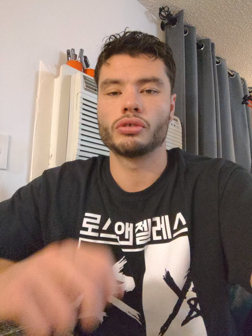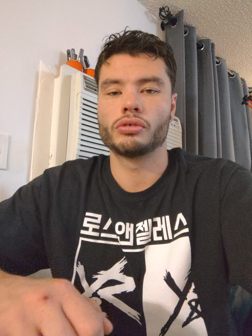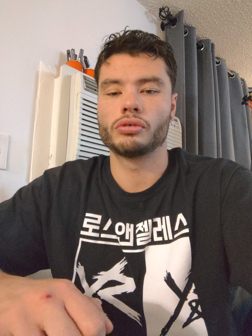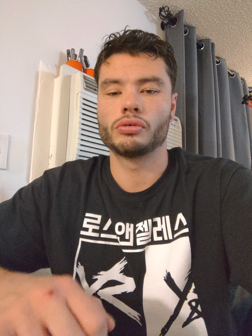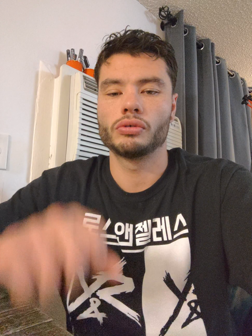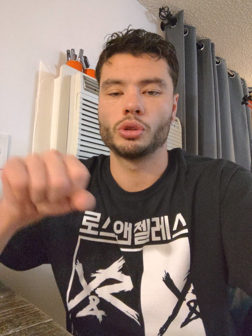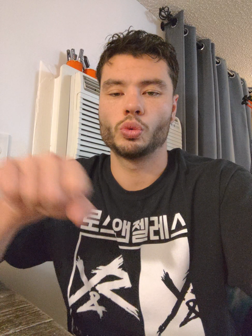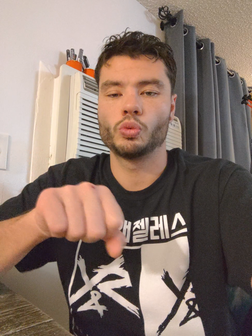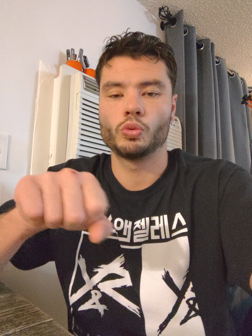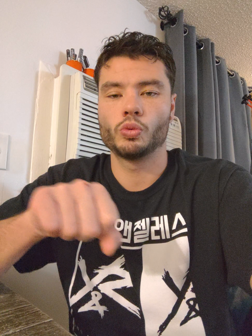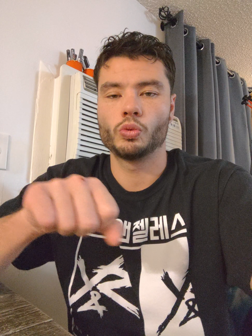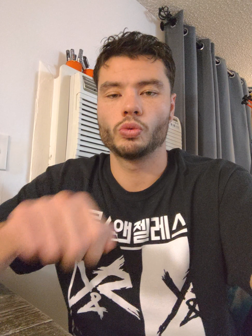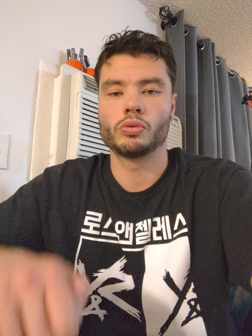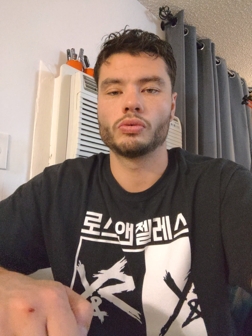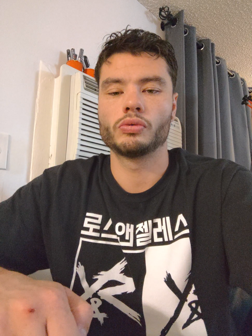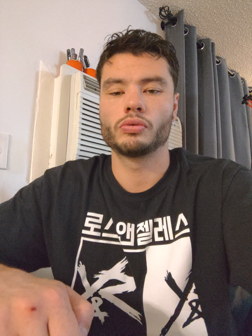shoe